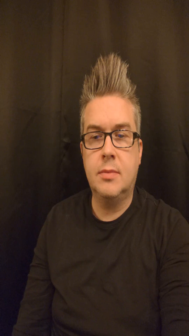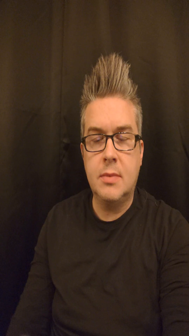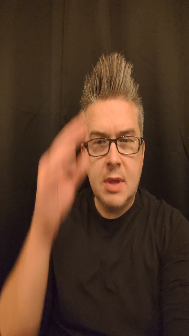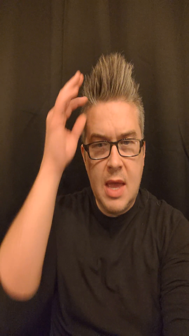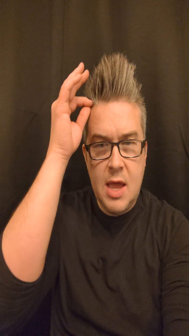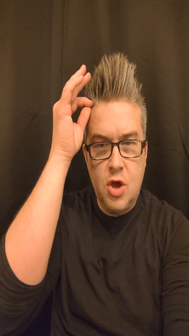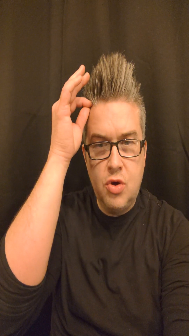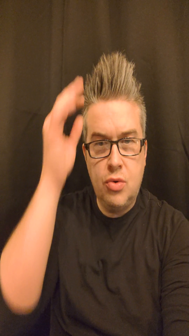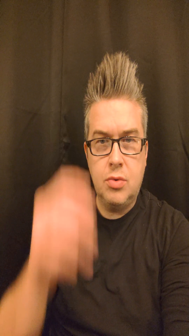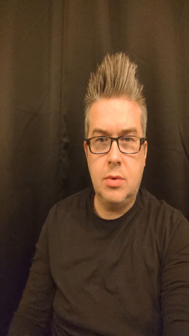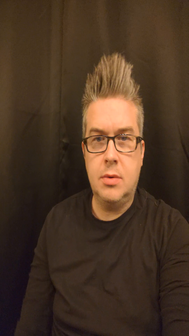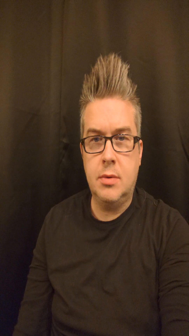hair